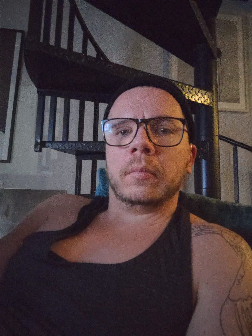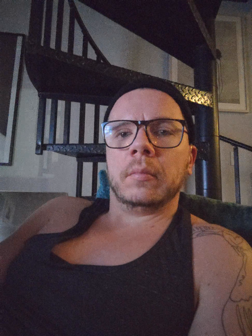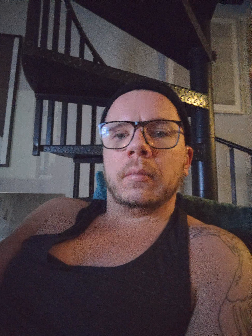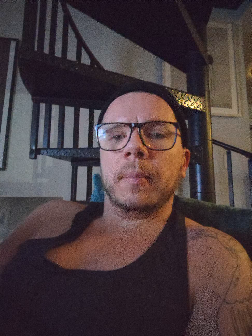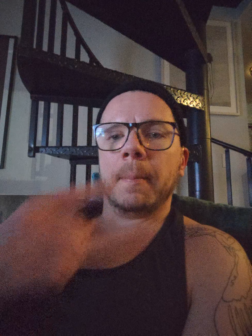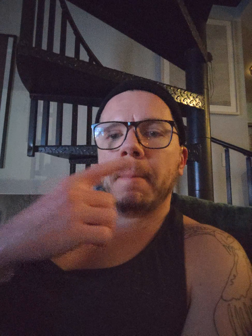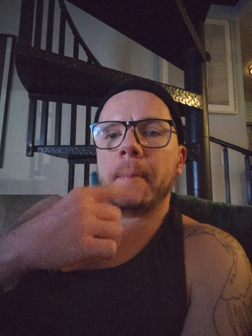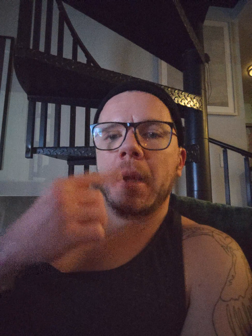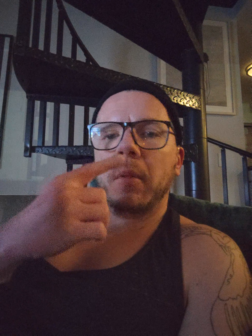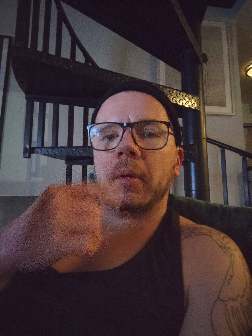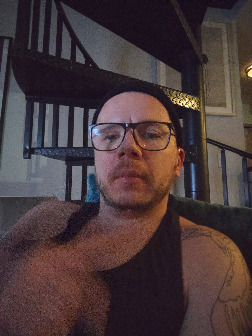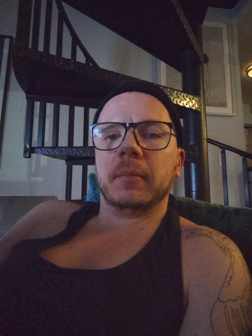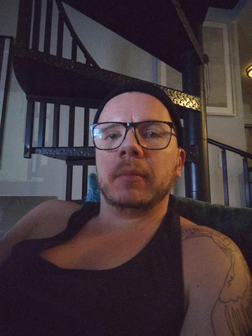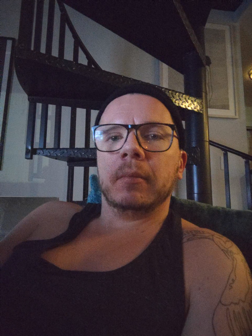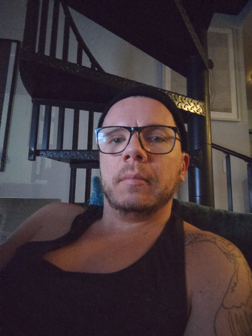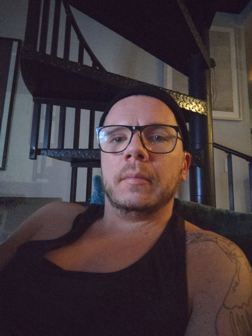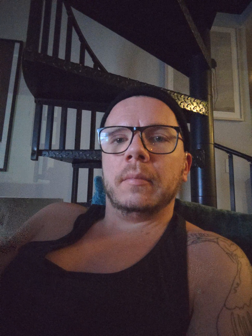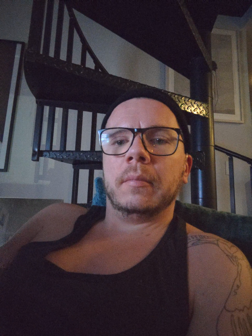mouth